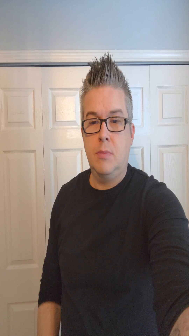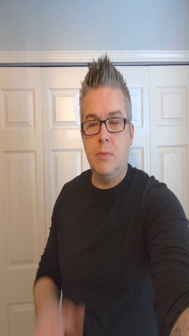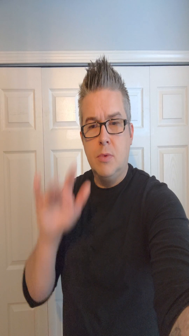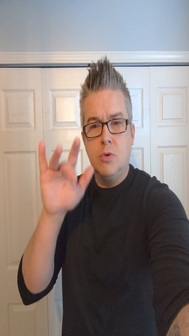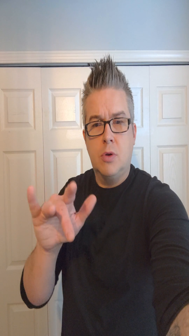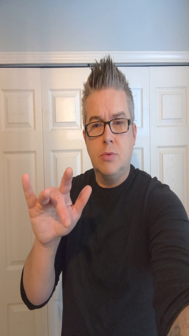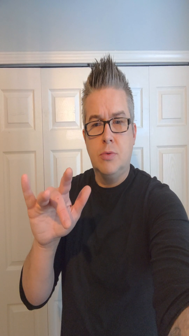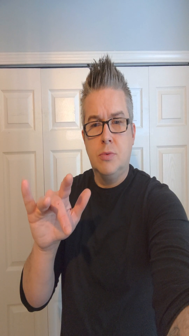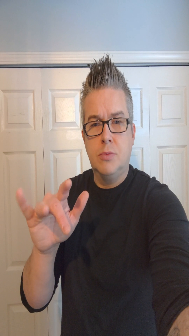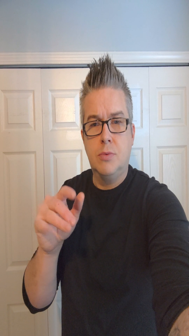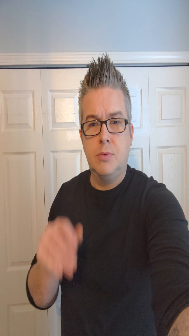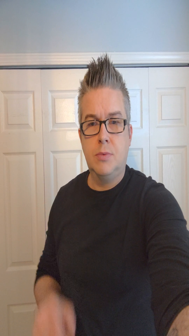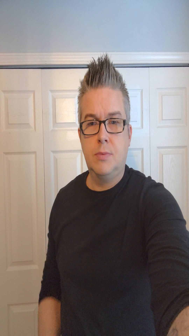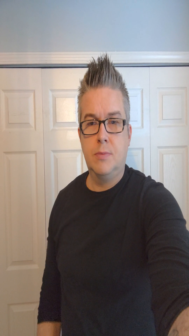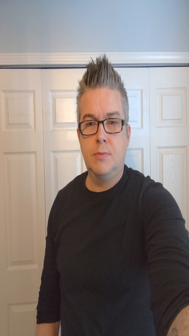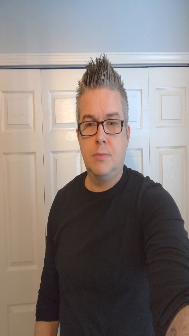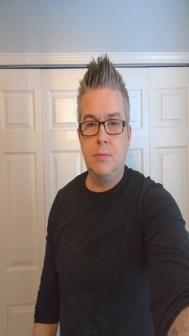touch